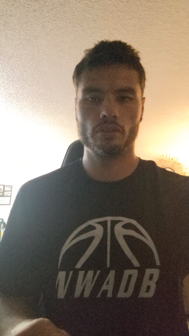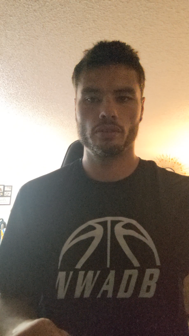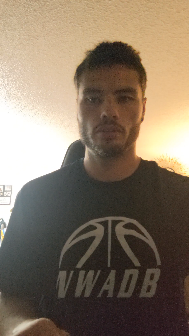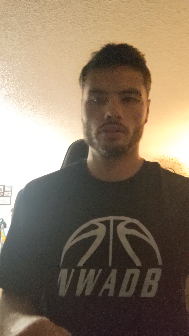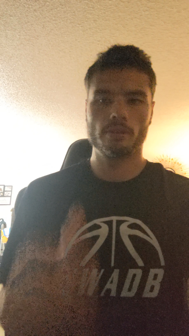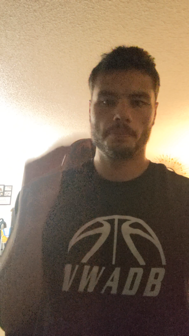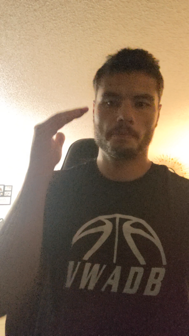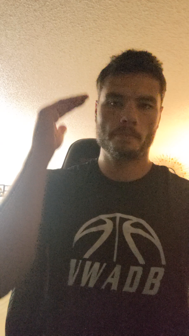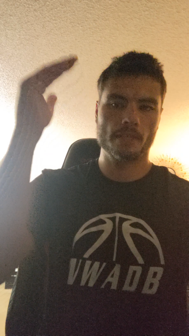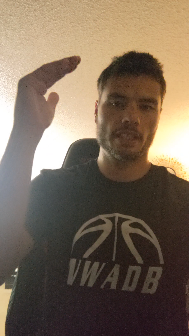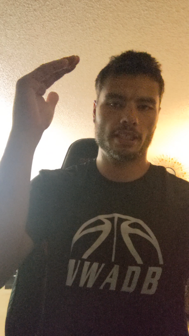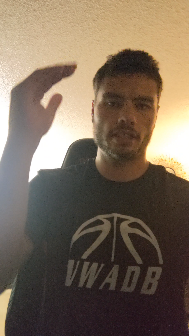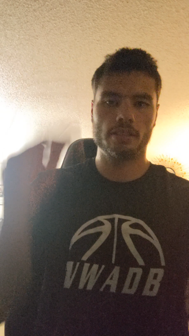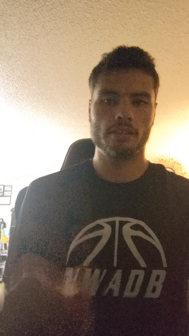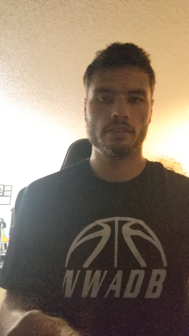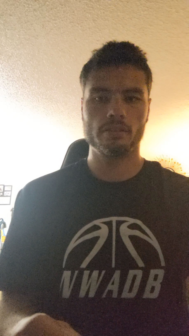big